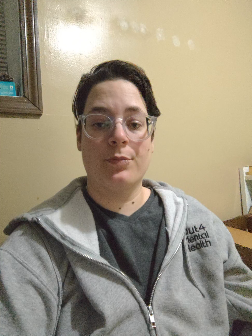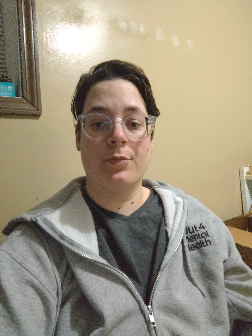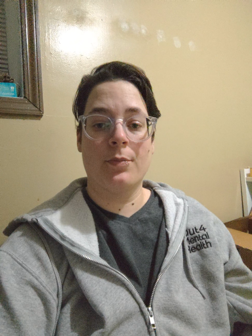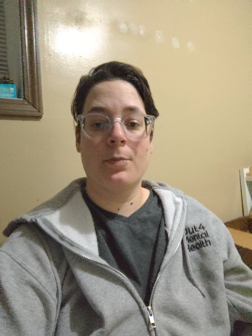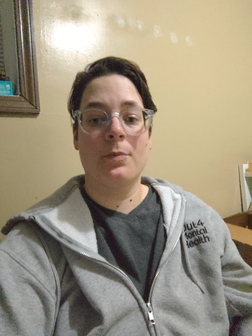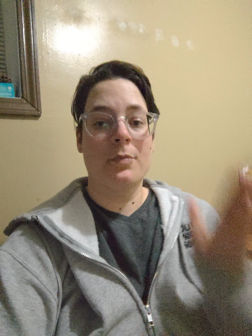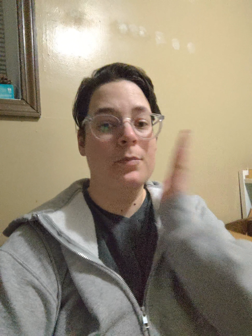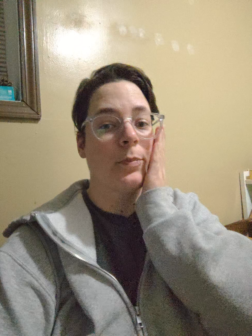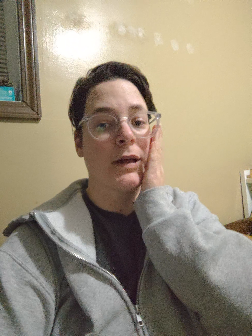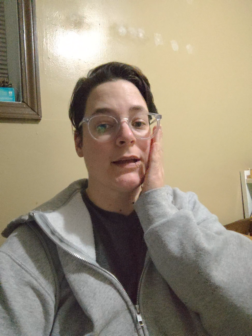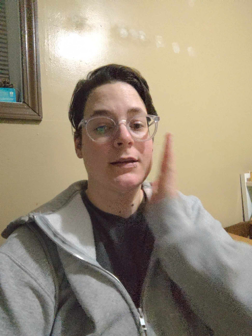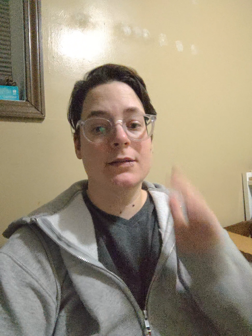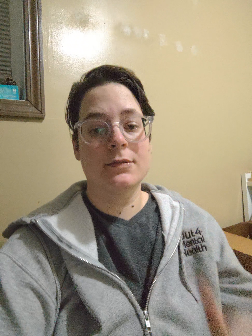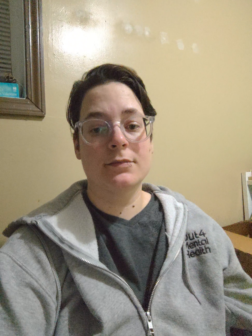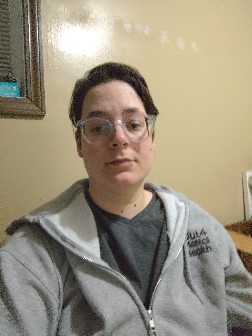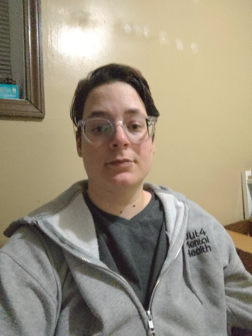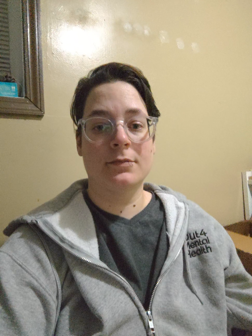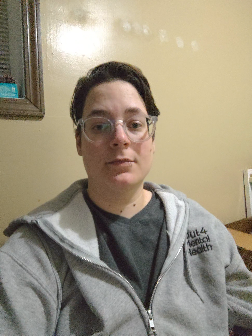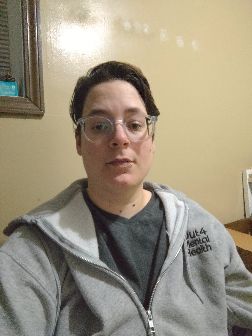bed